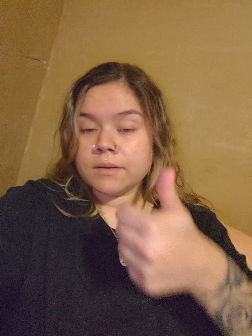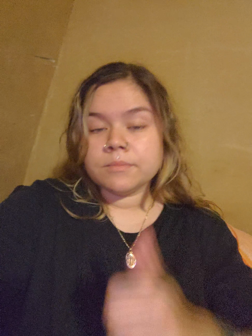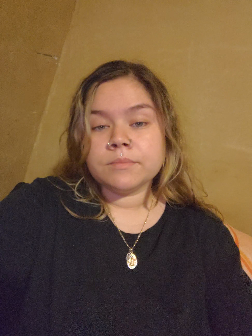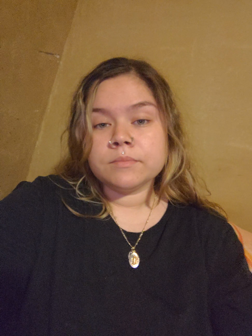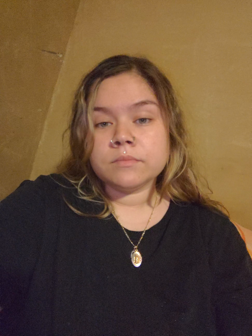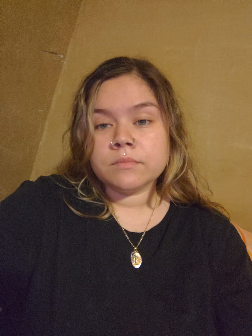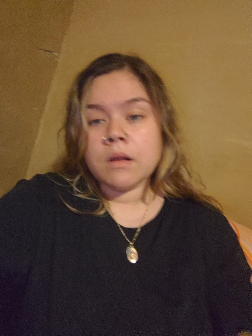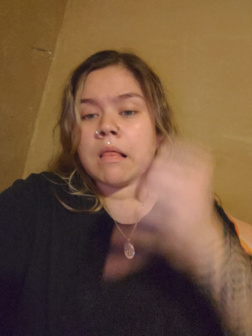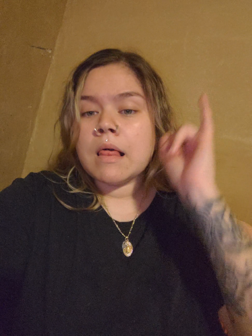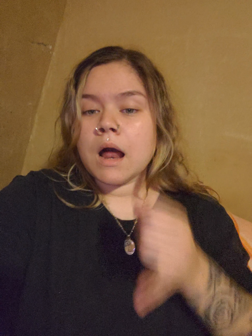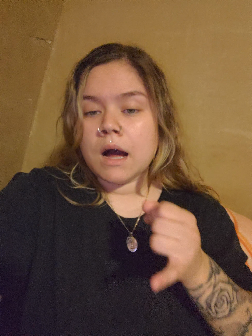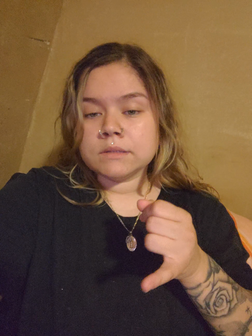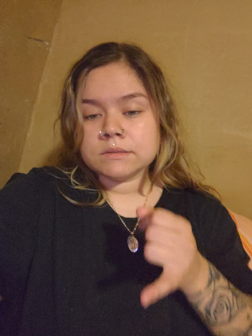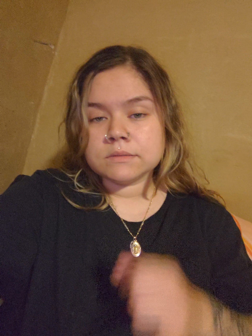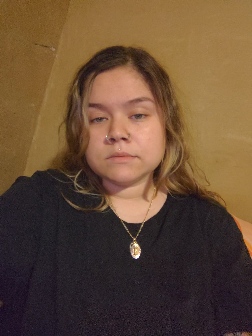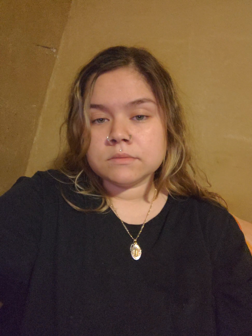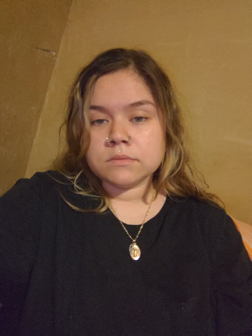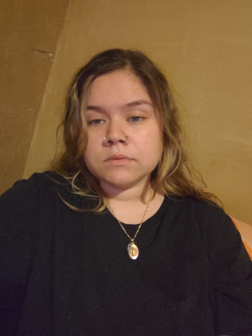last